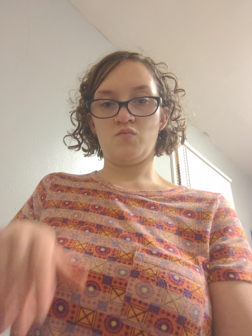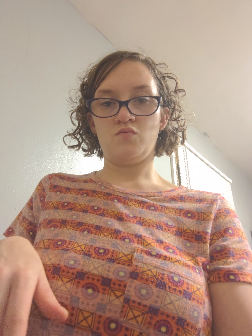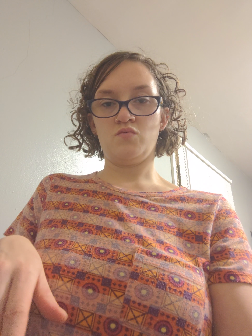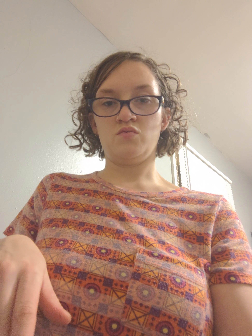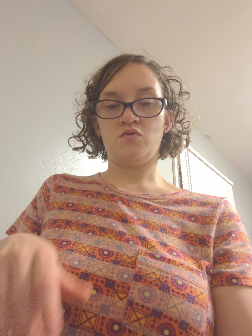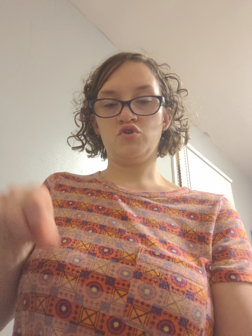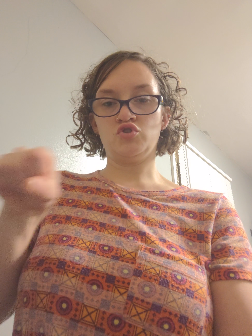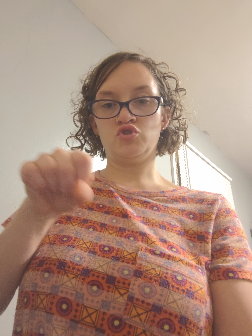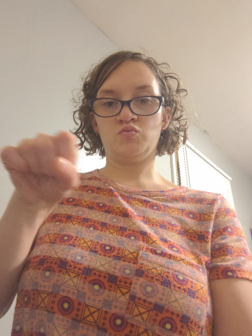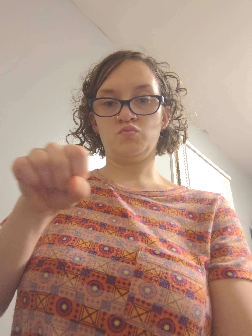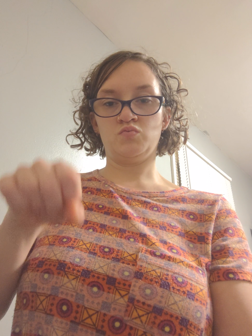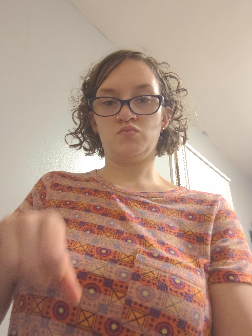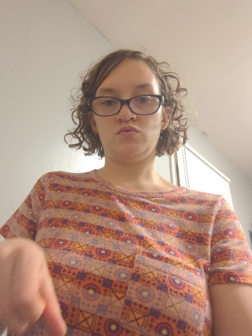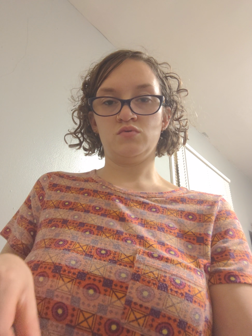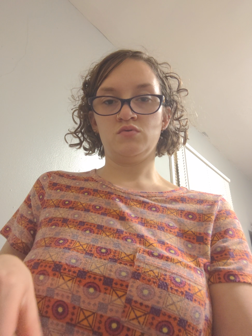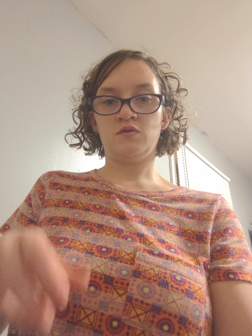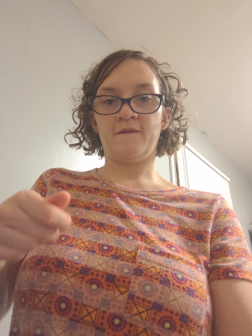shoe